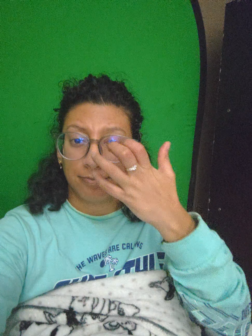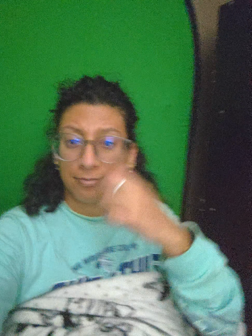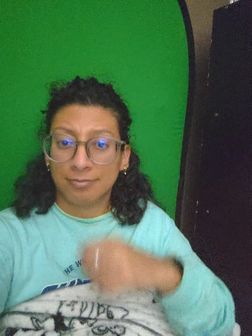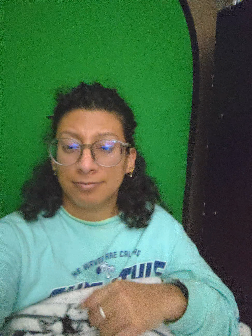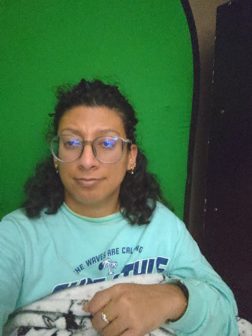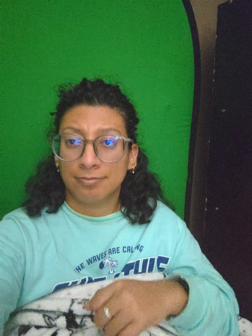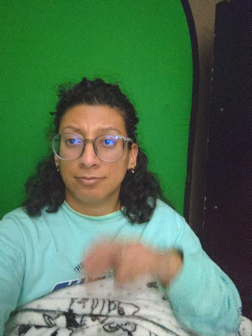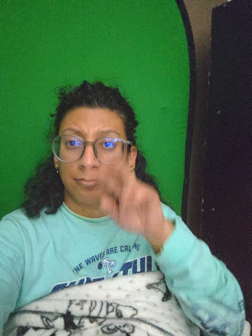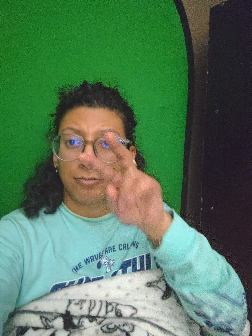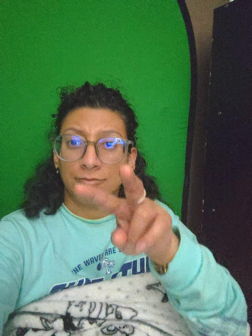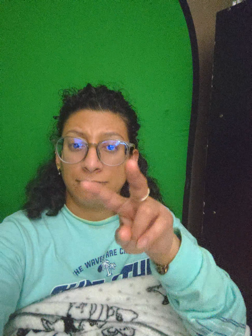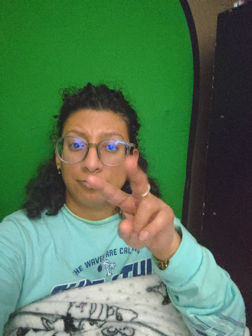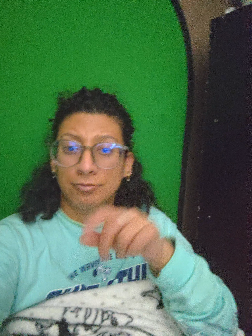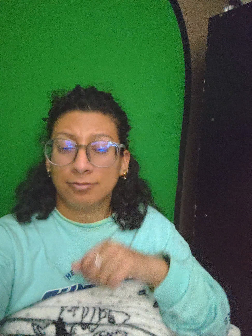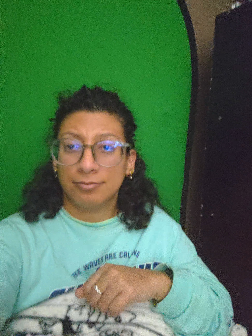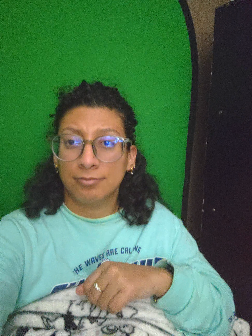look